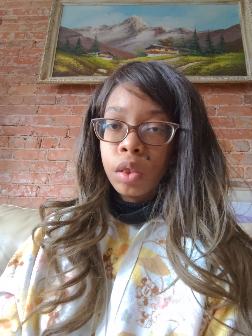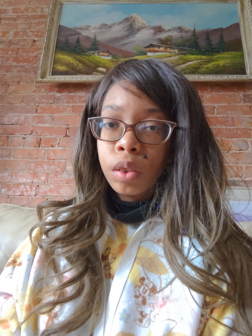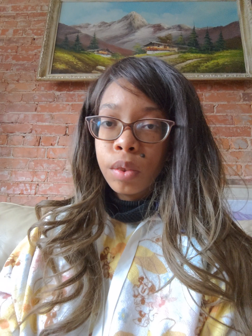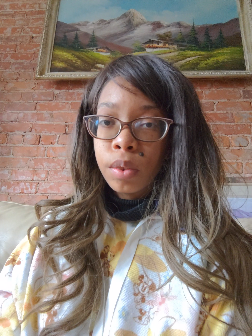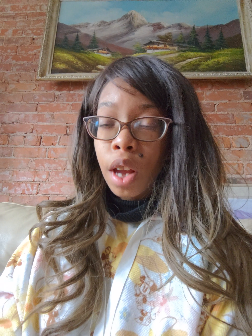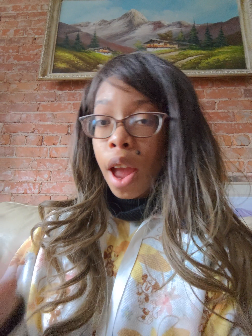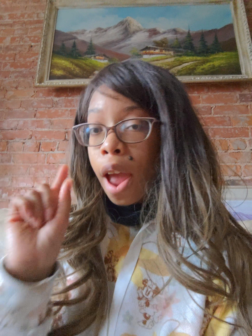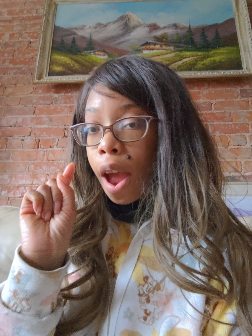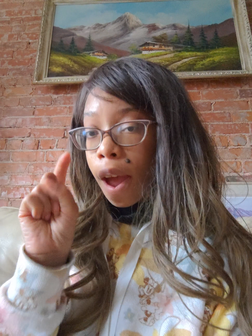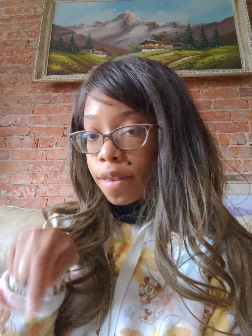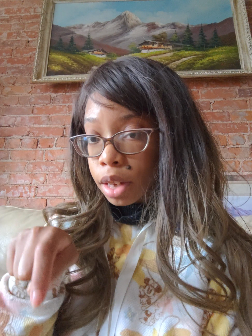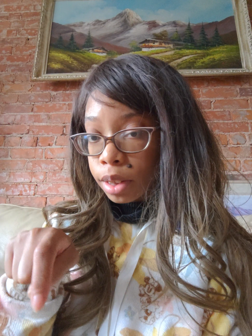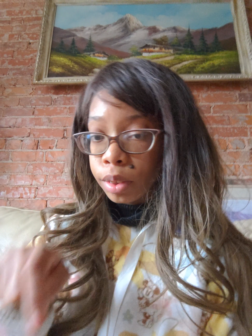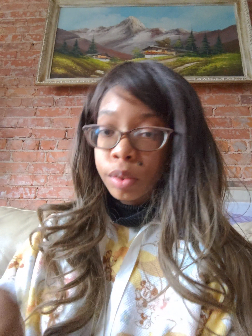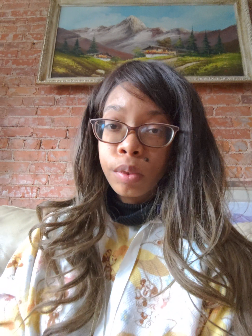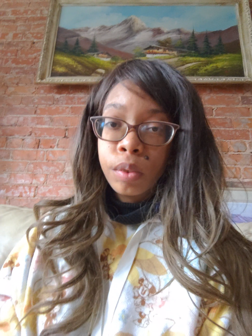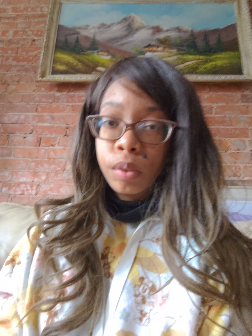have to